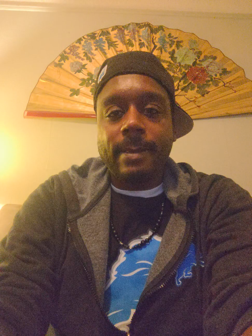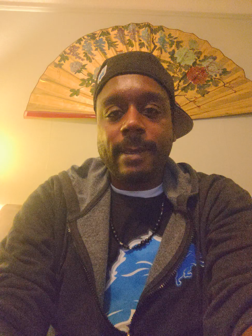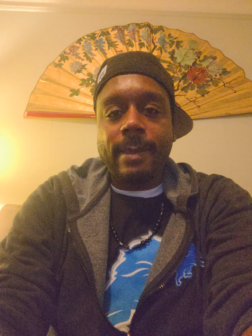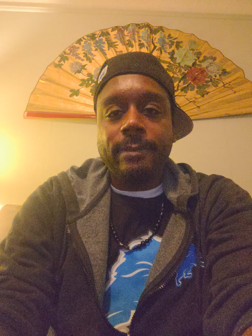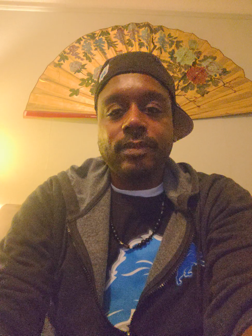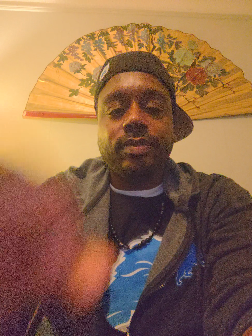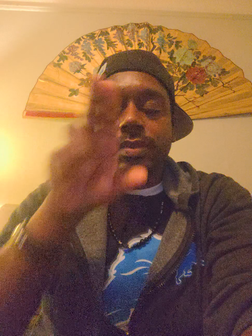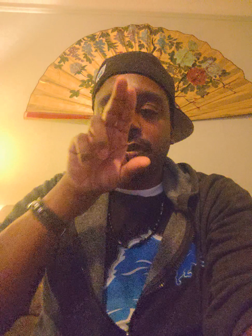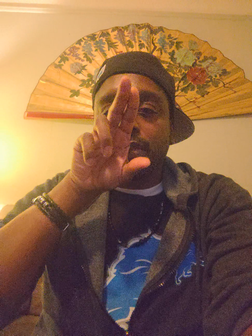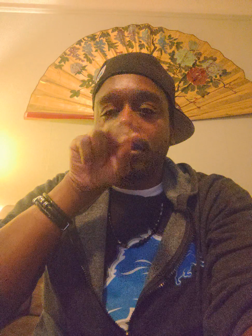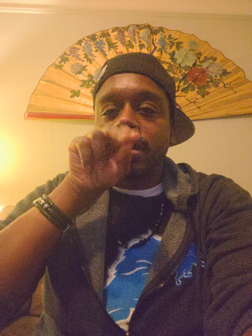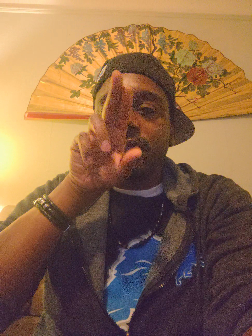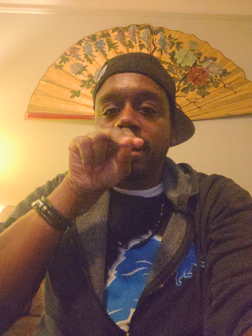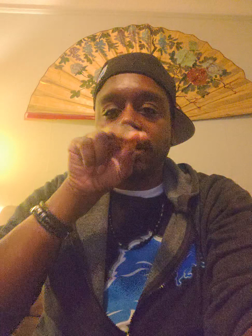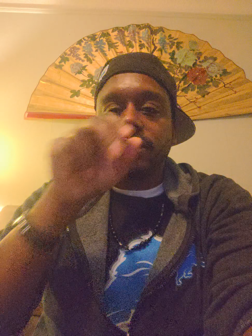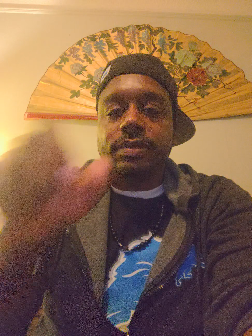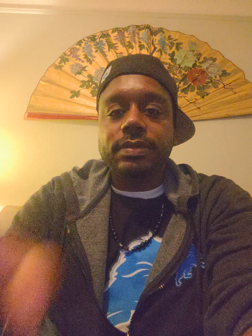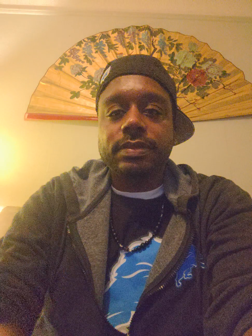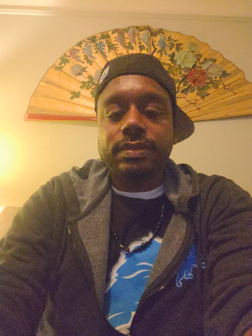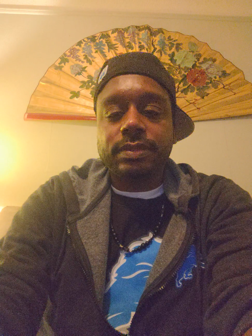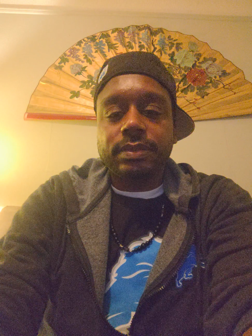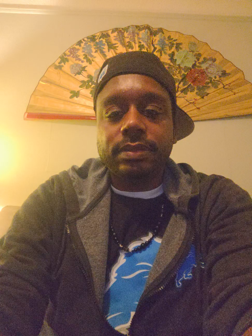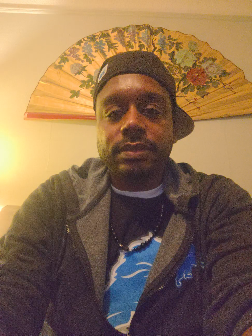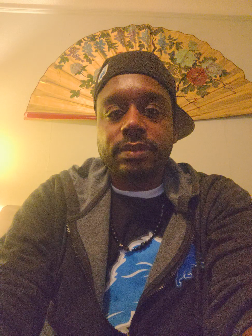duck